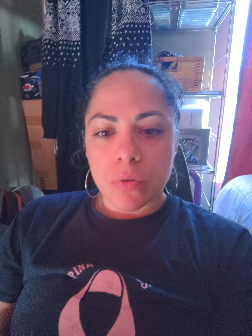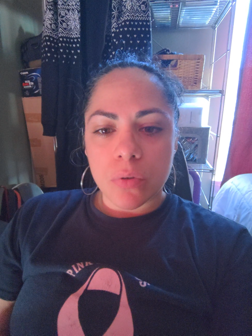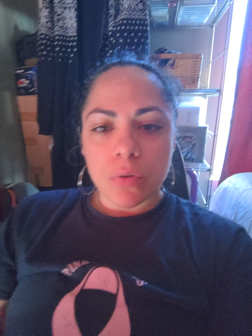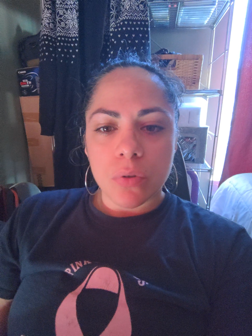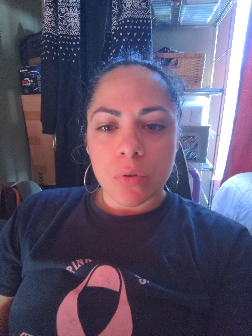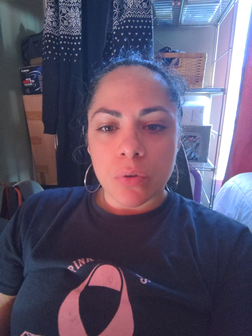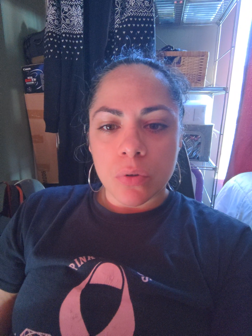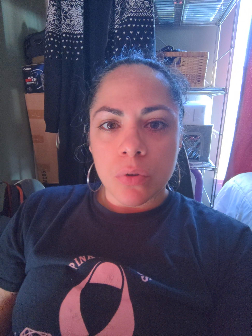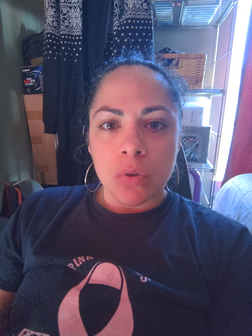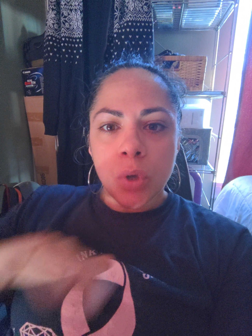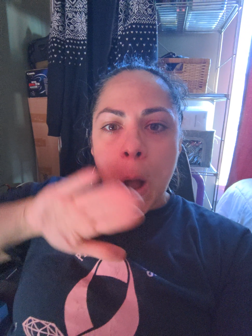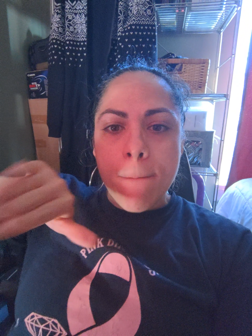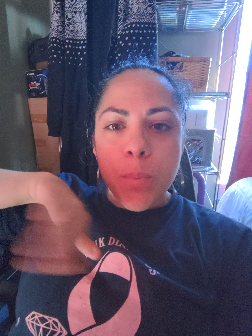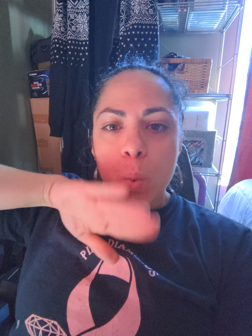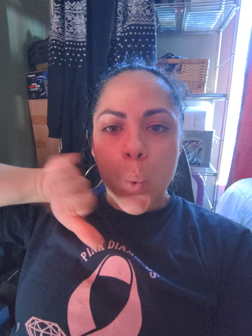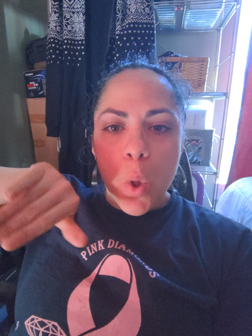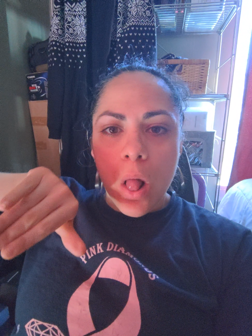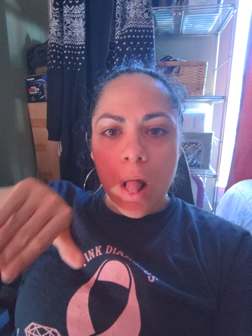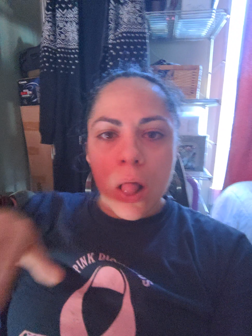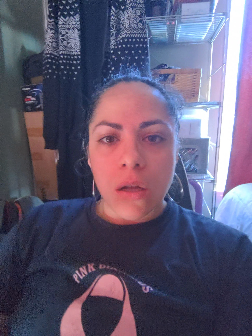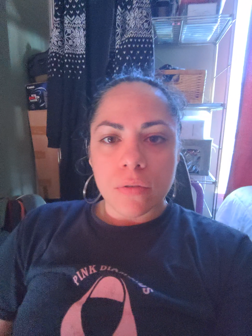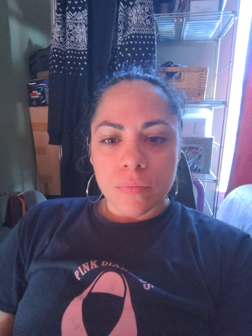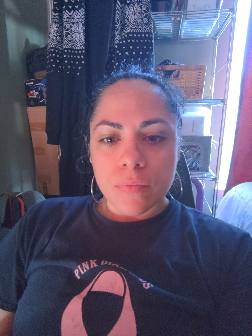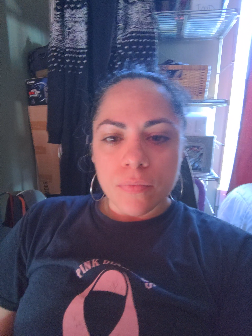pool